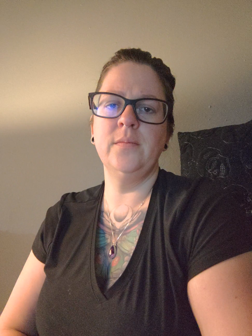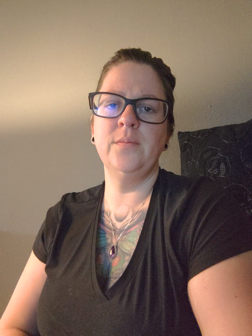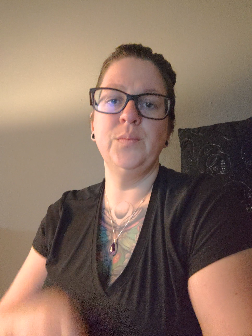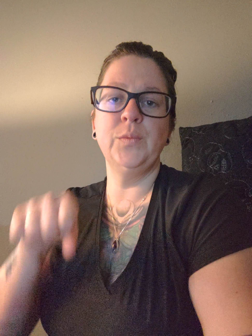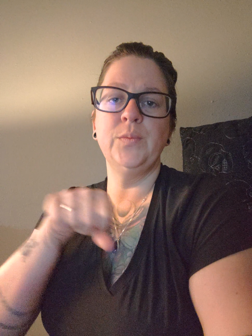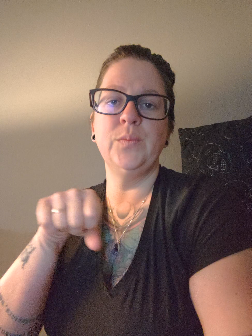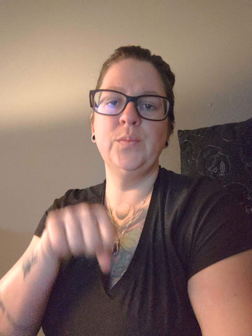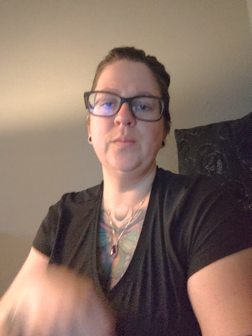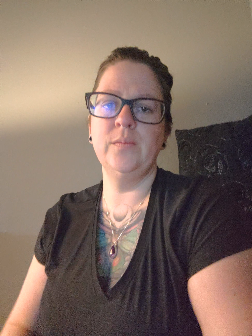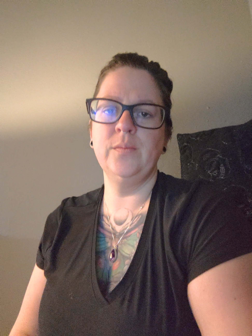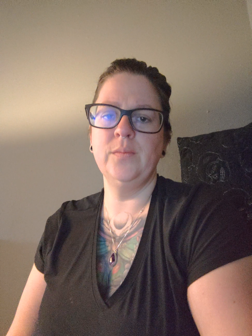shoe